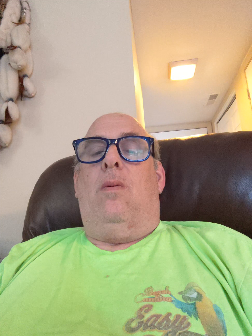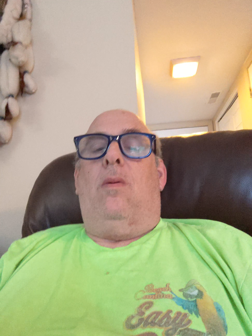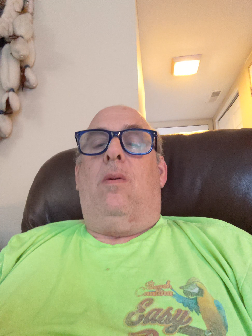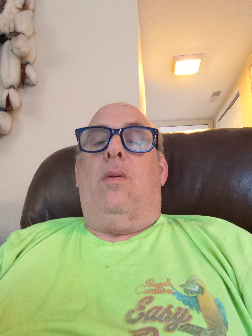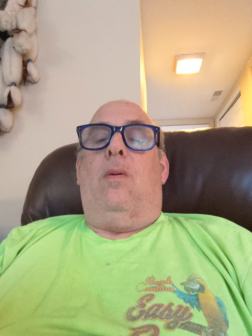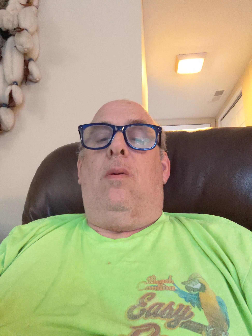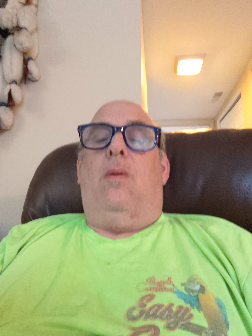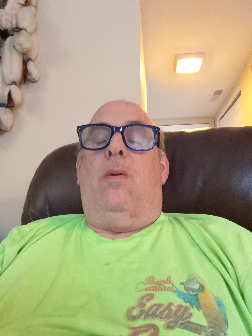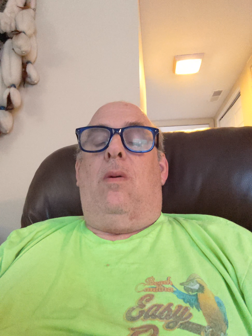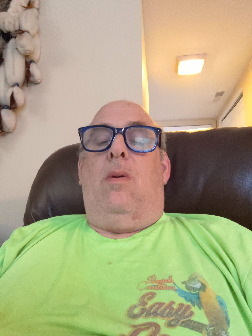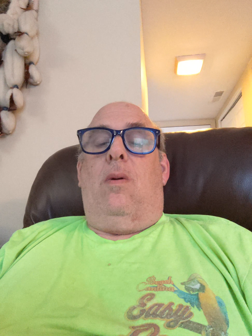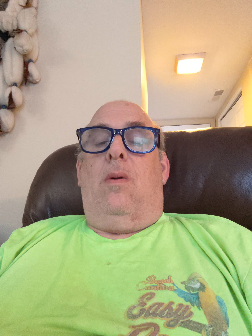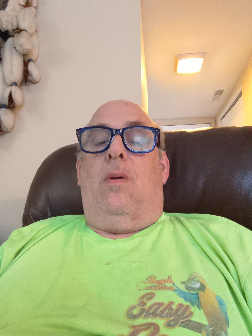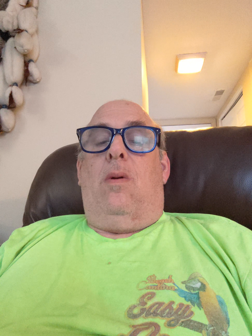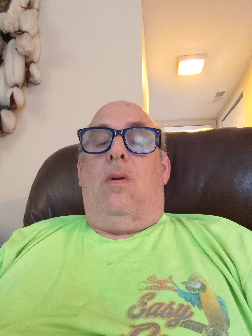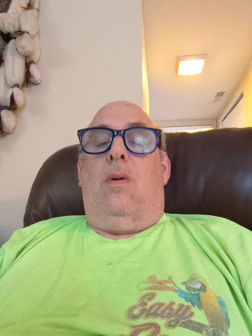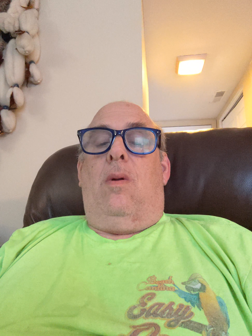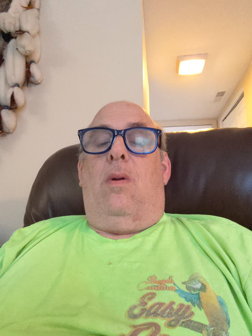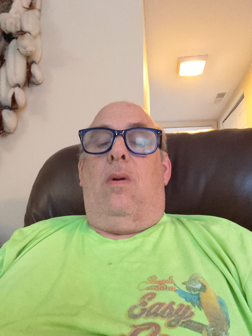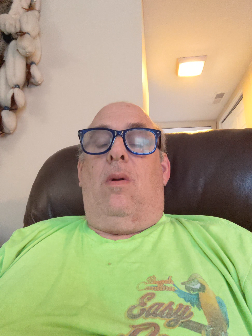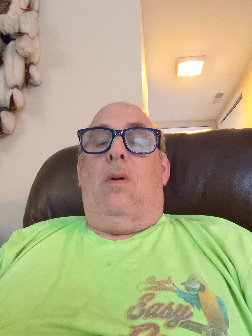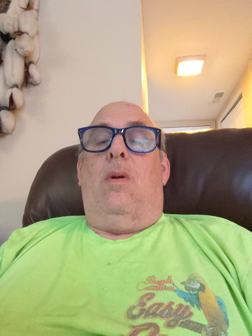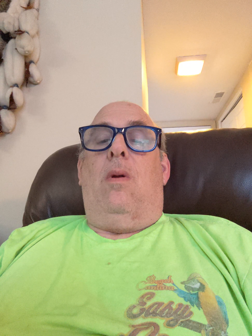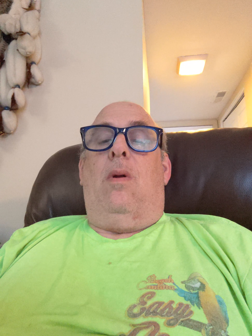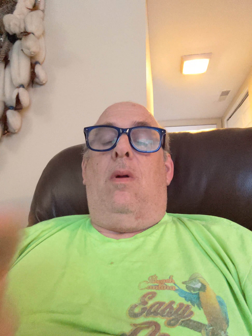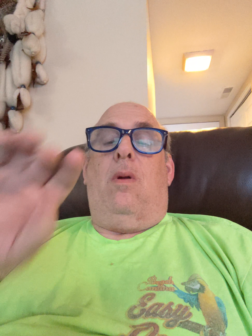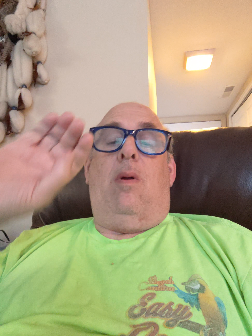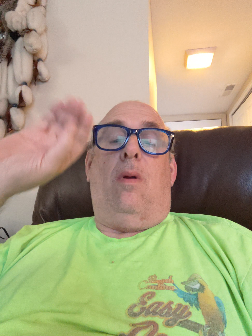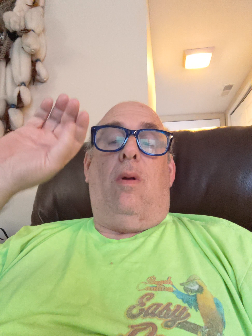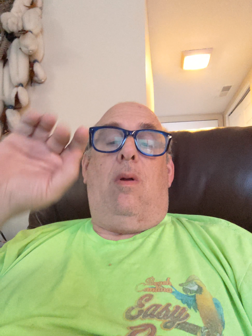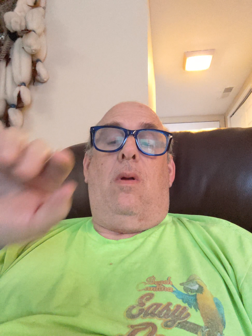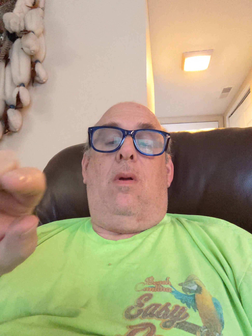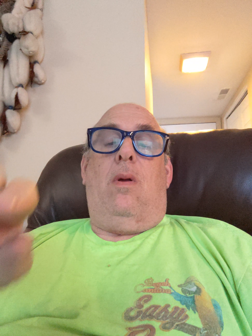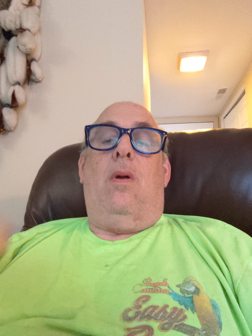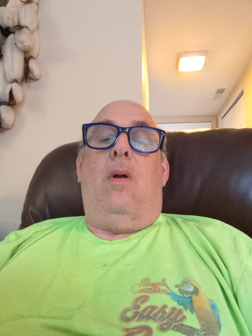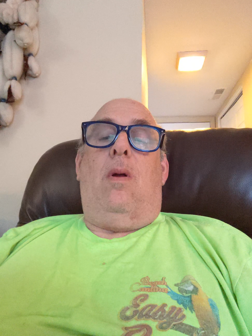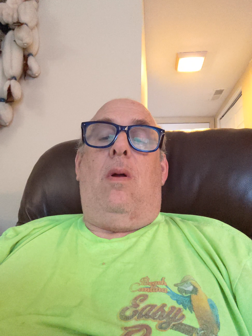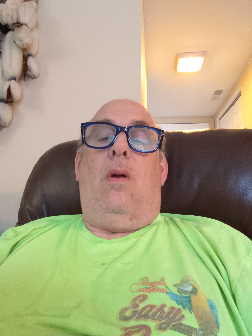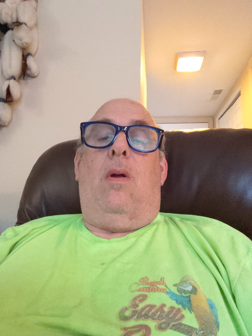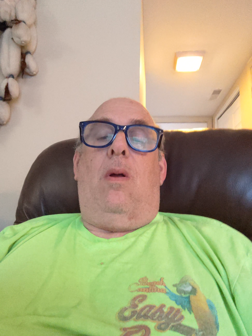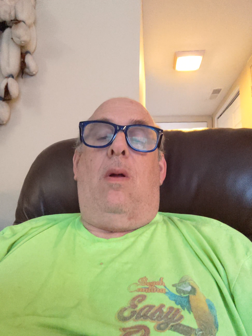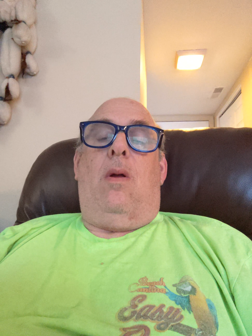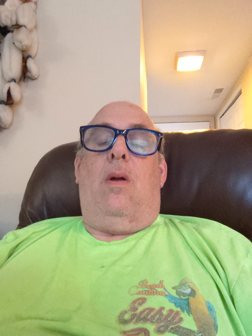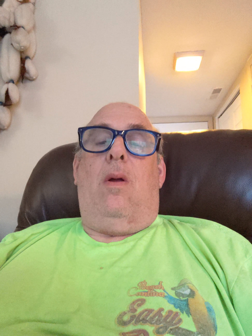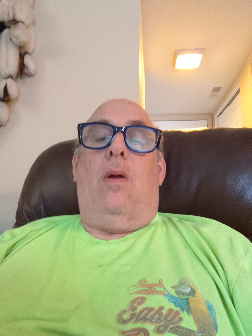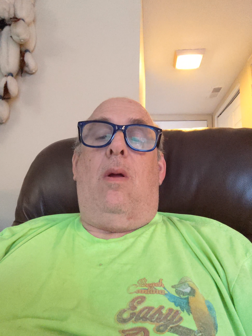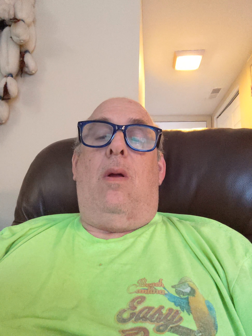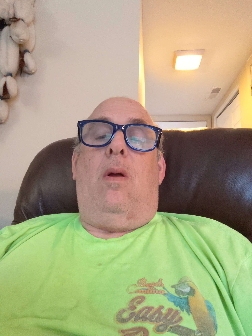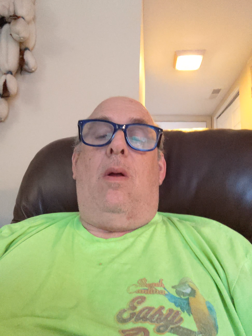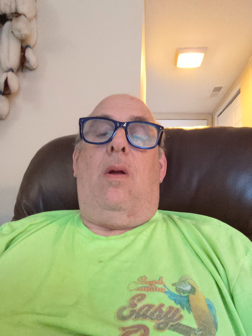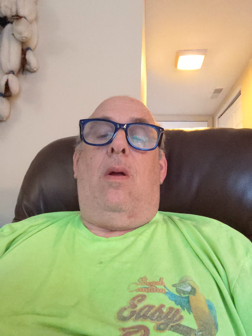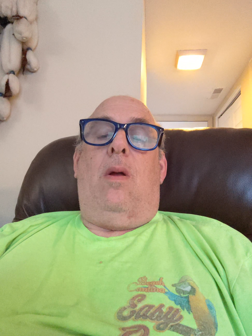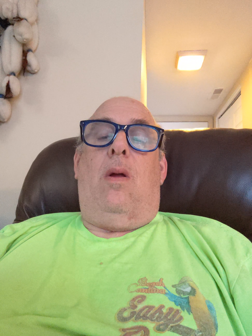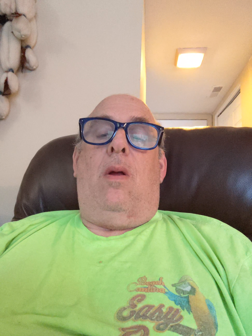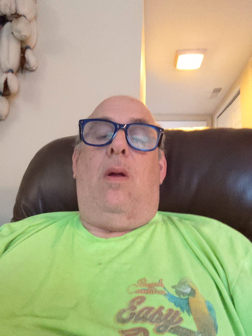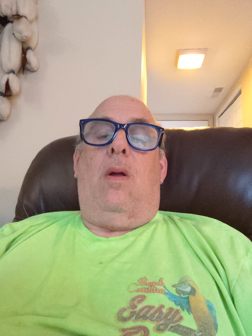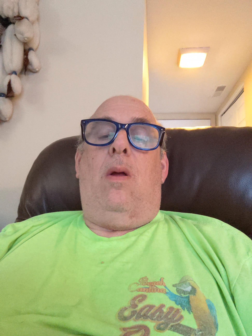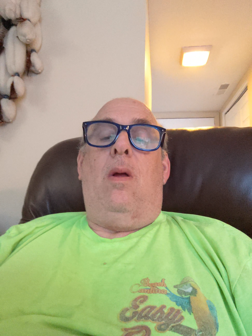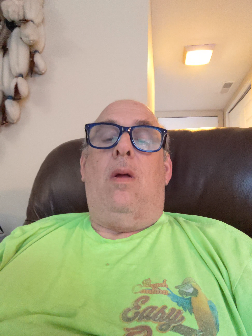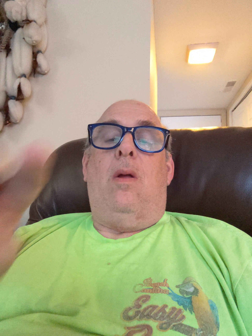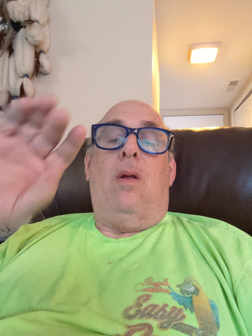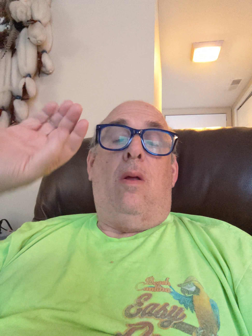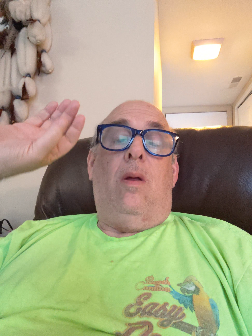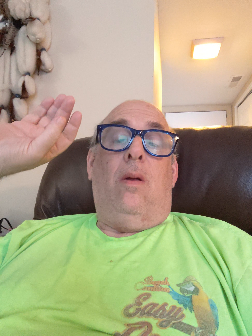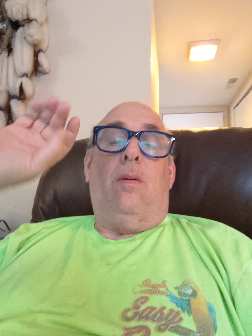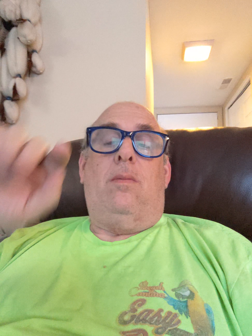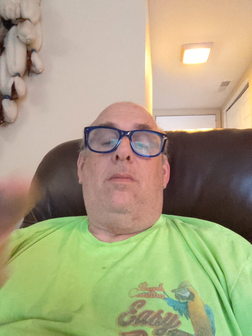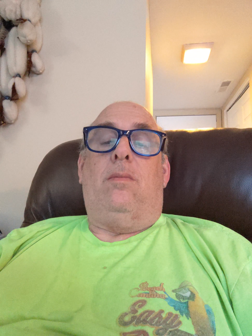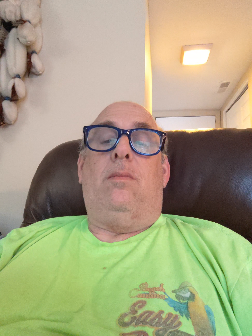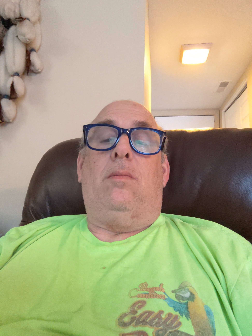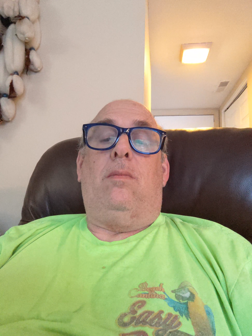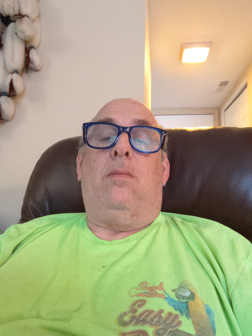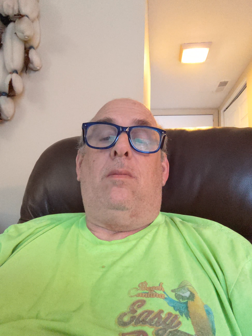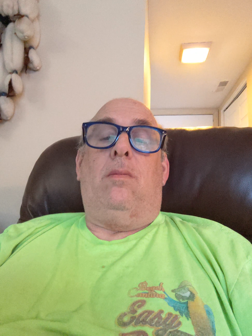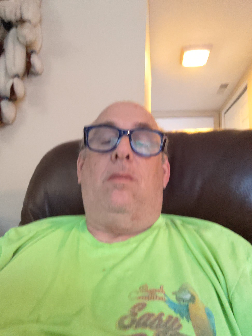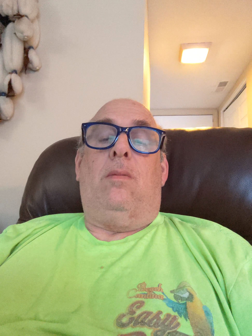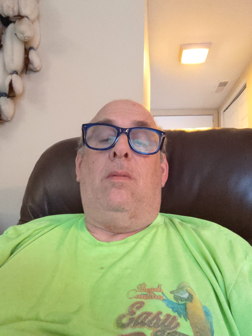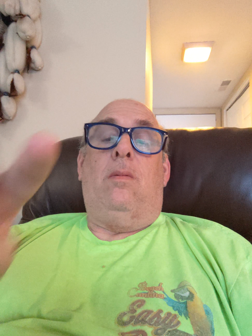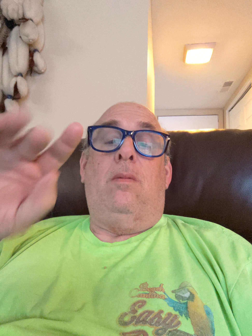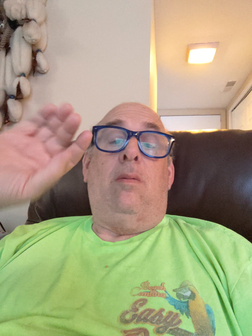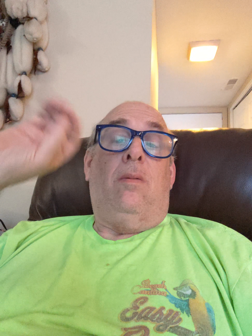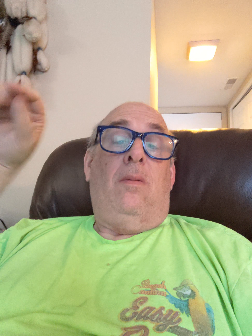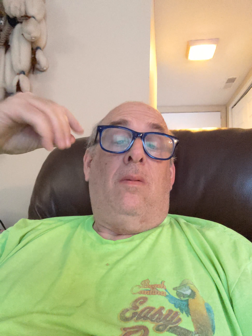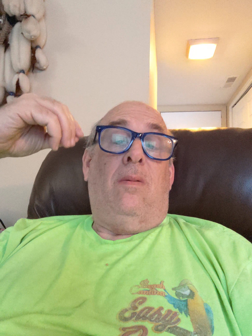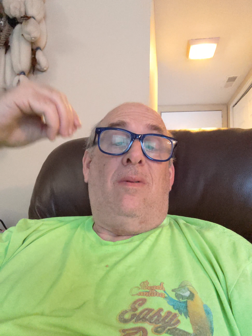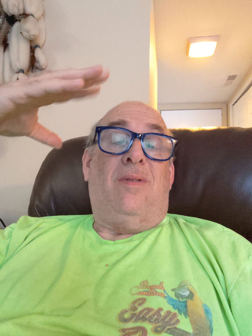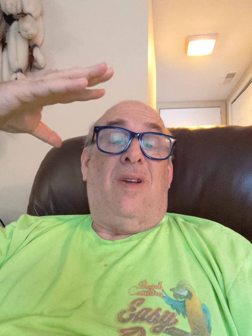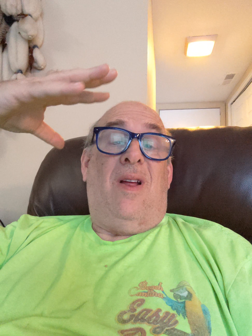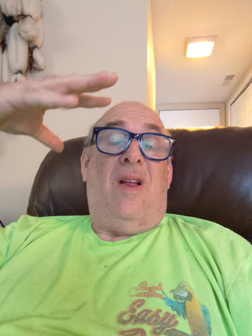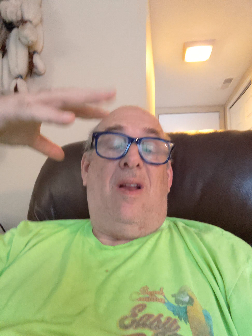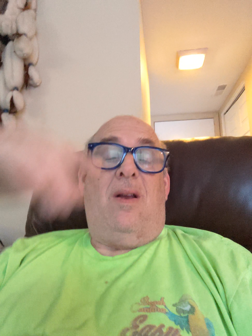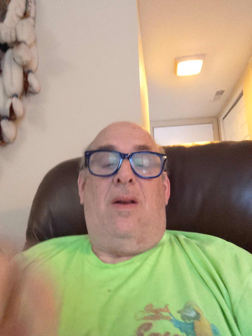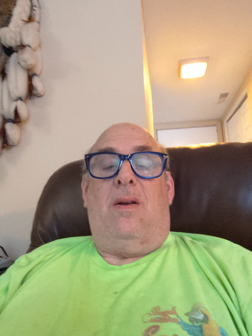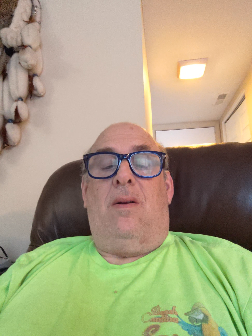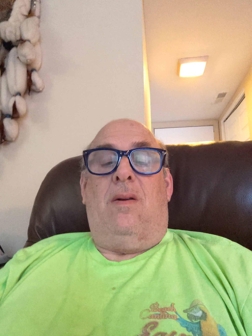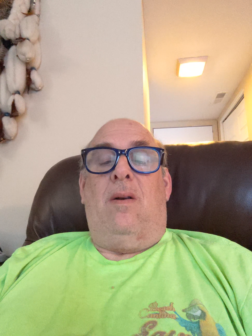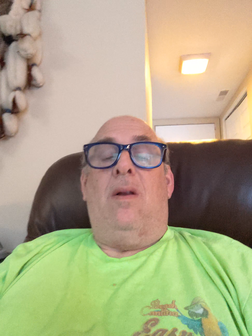sun